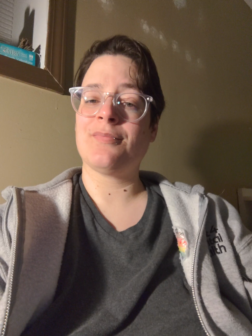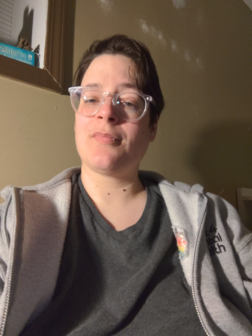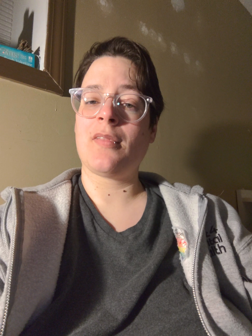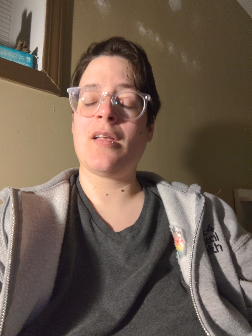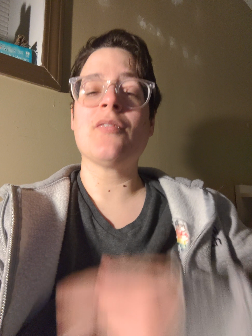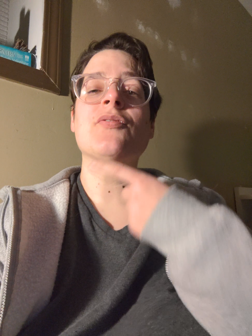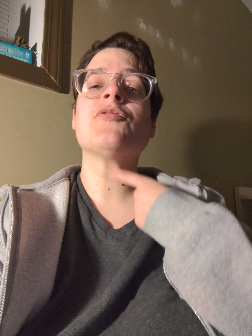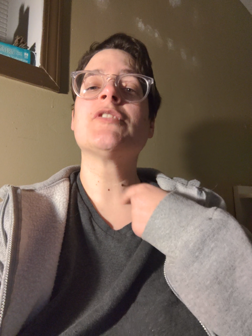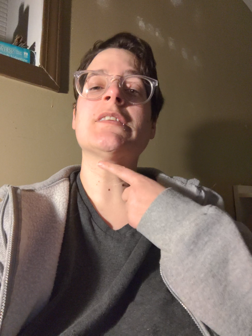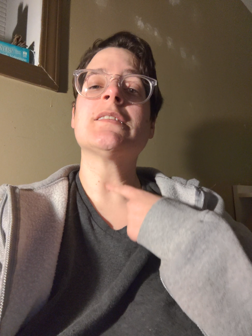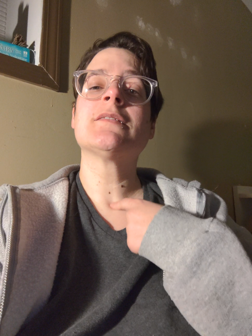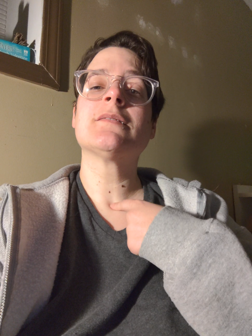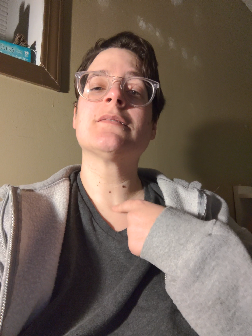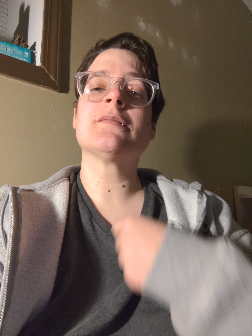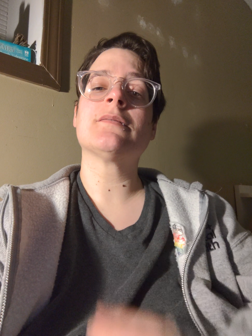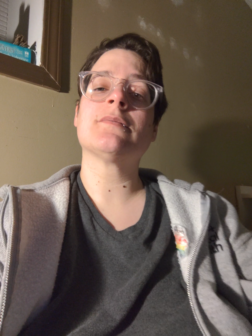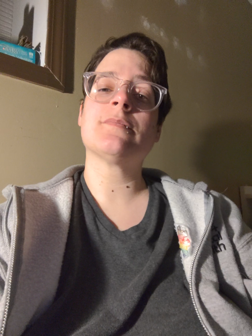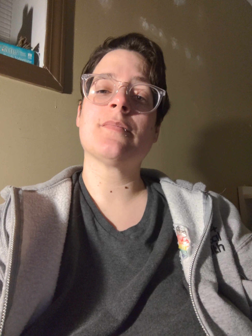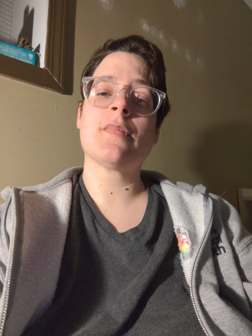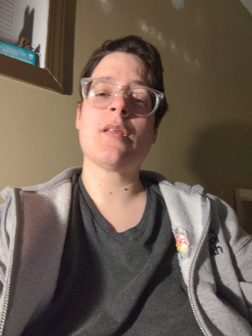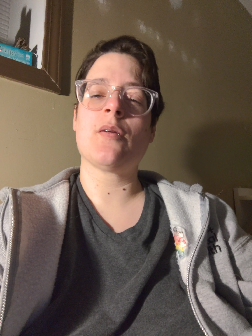thirsty